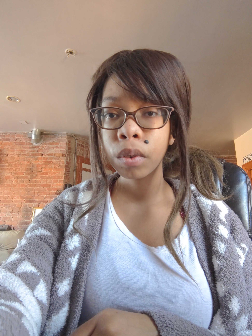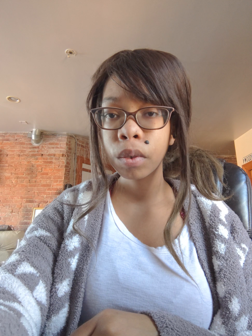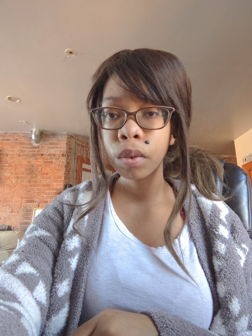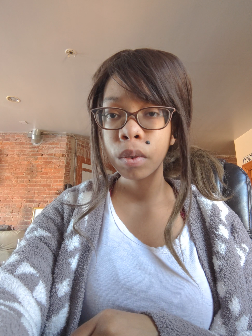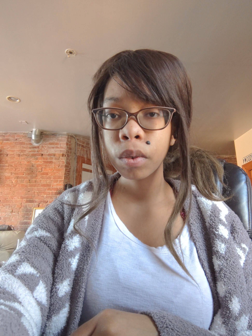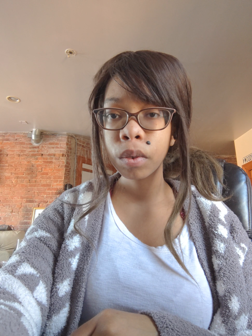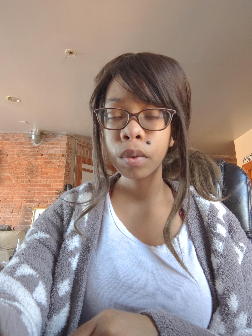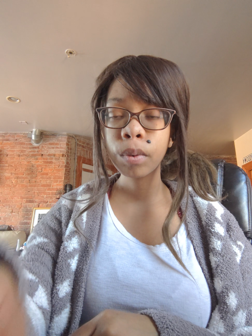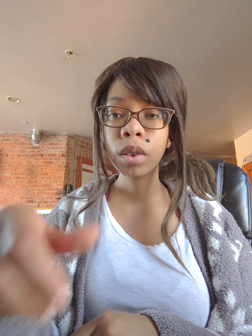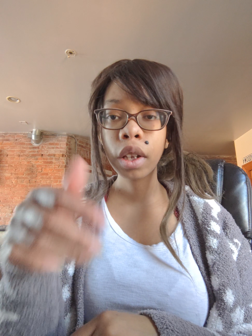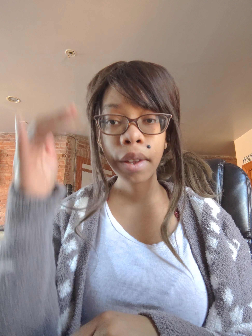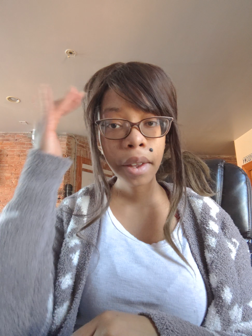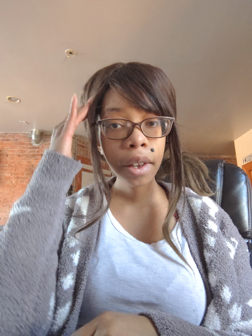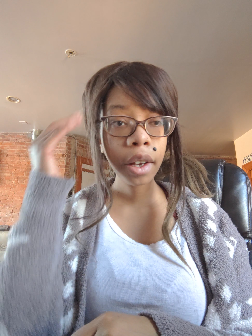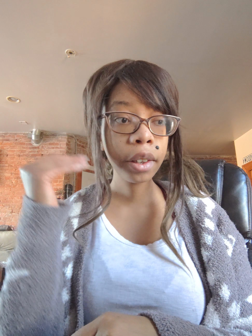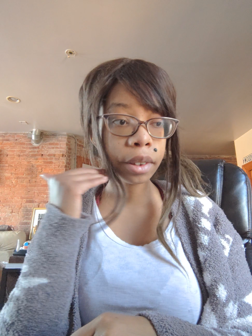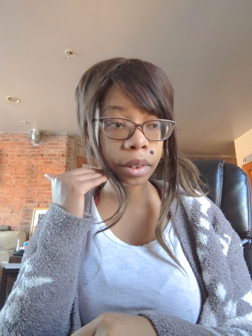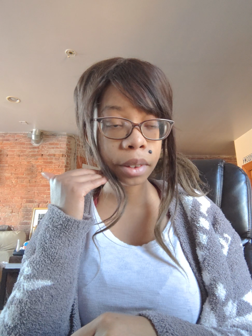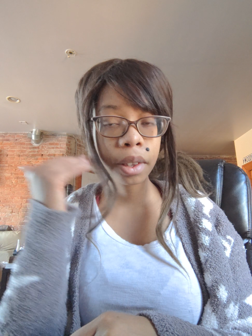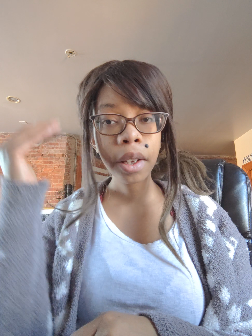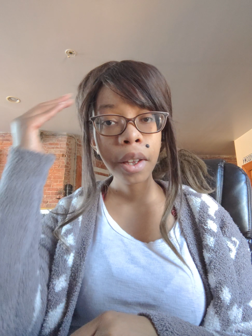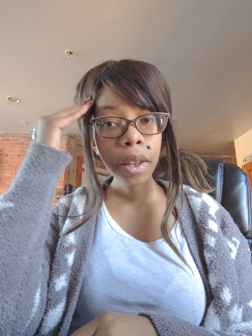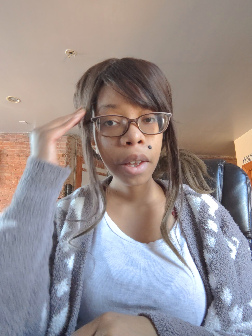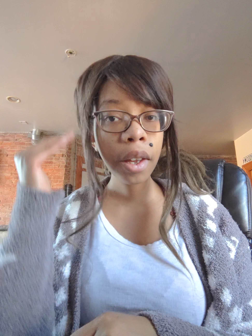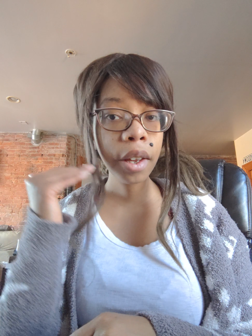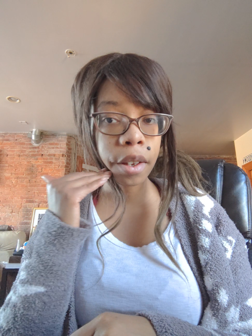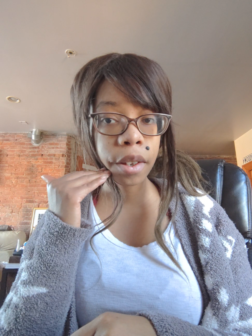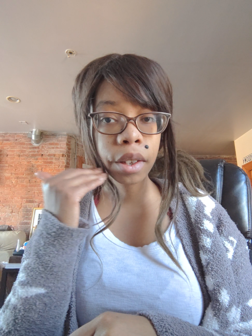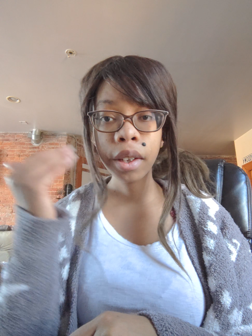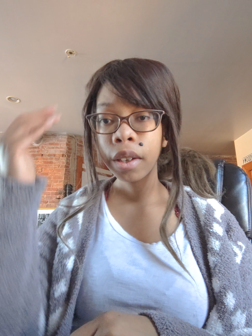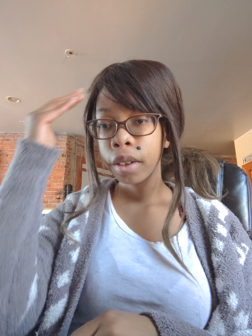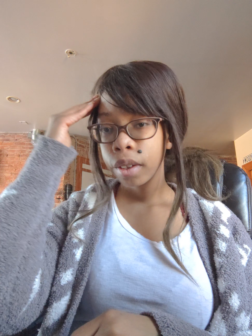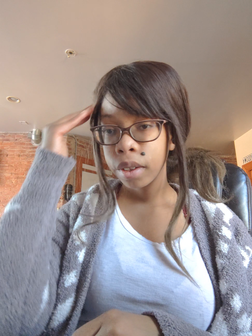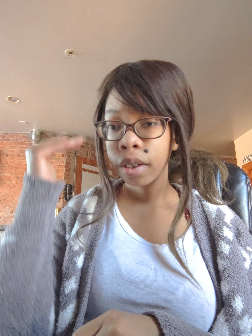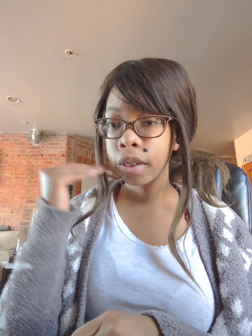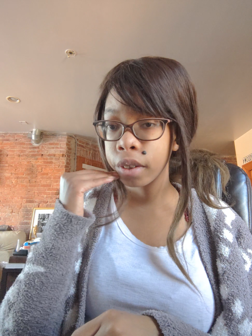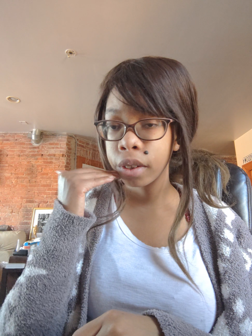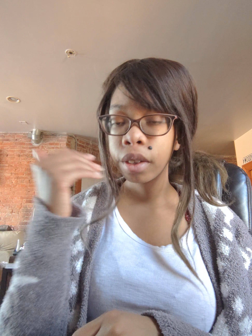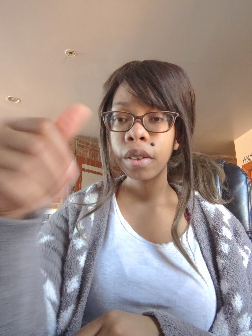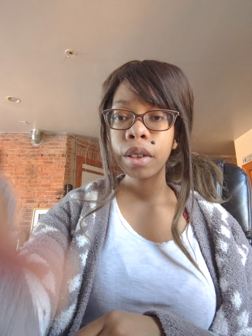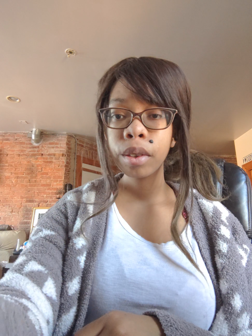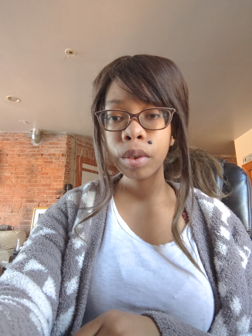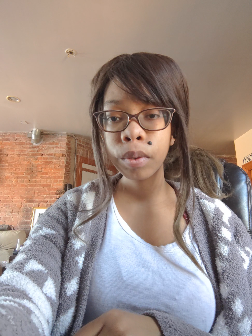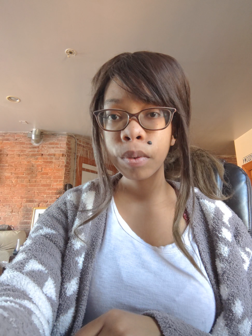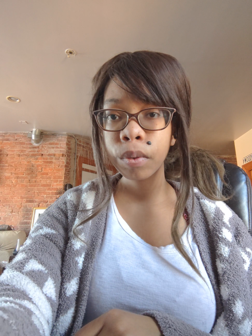head